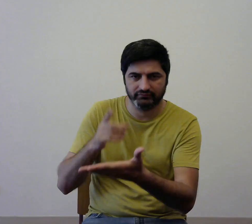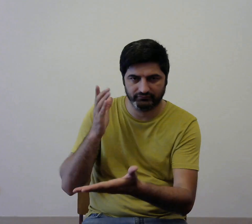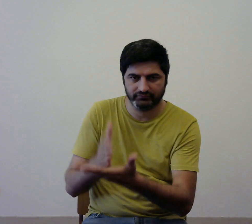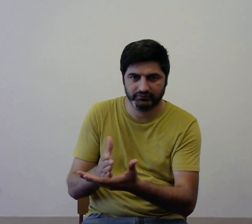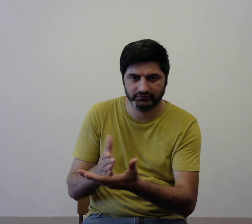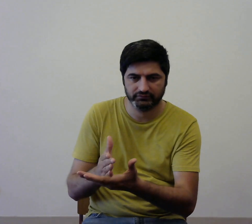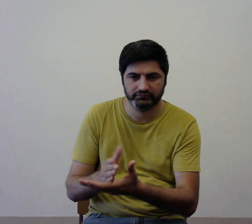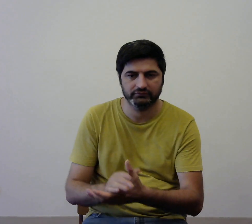var